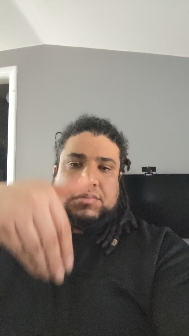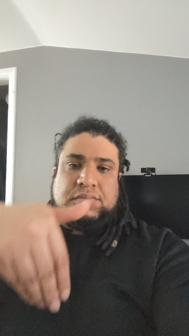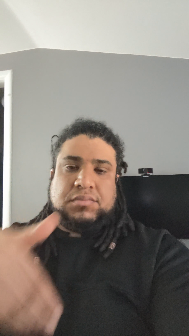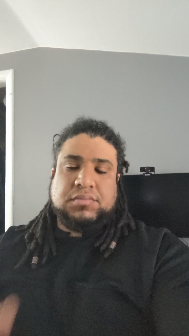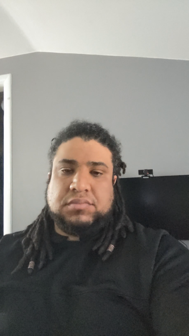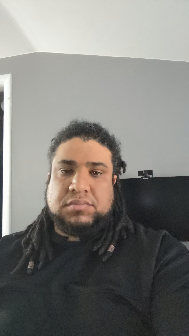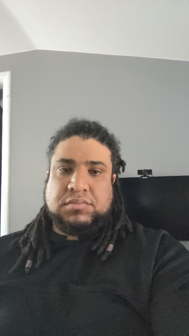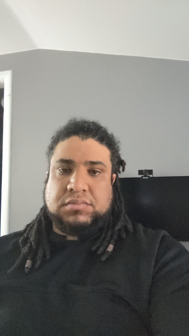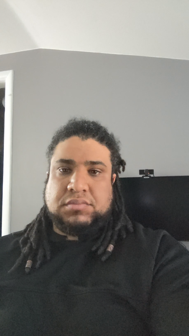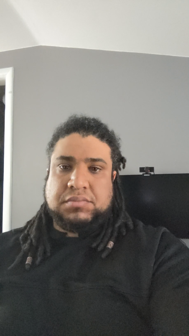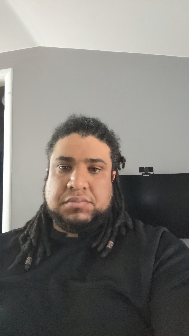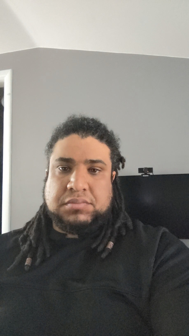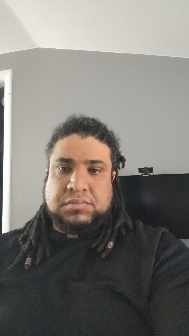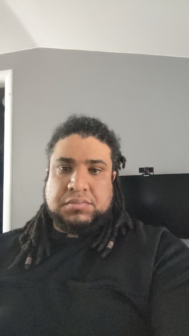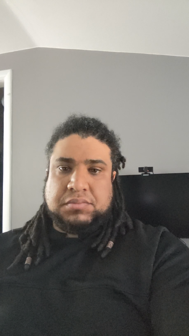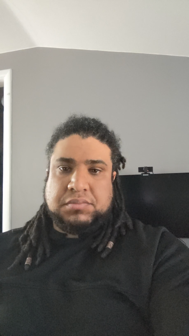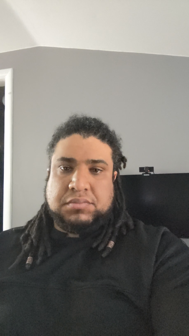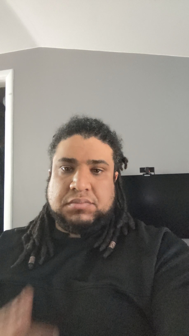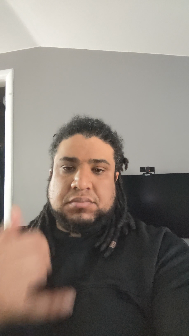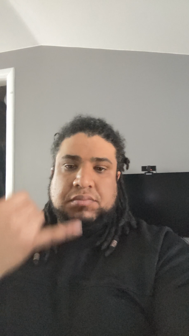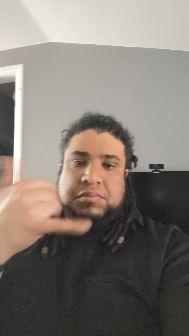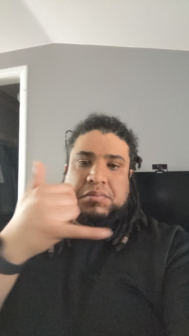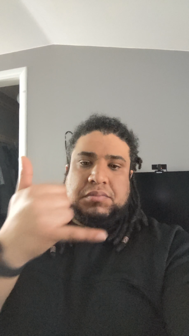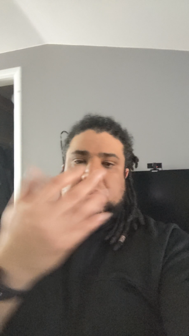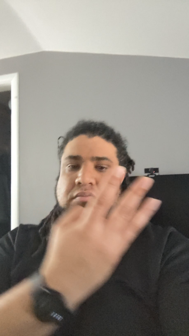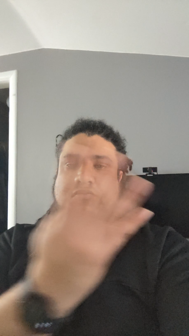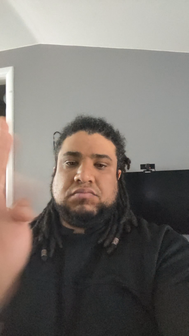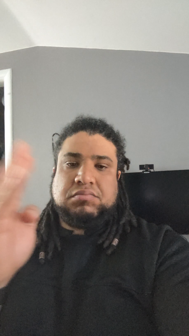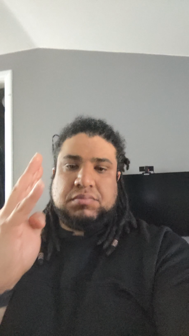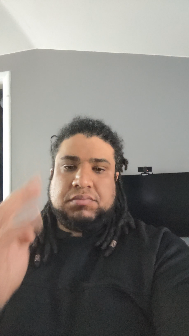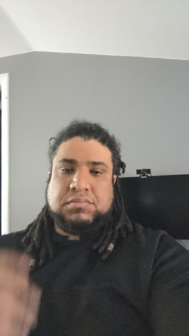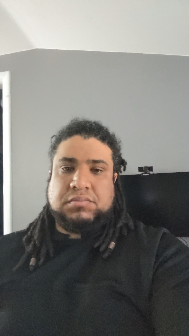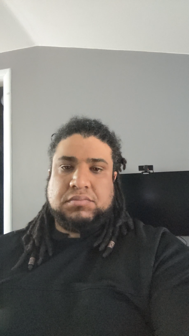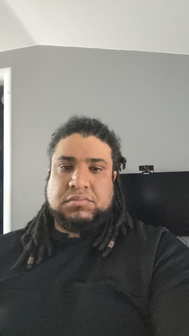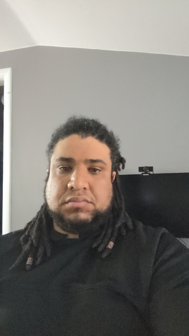playpen